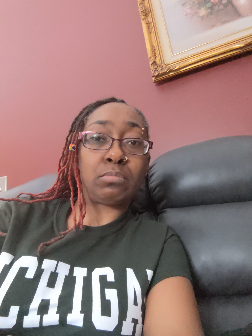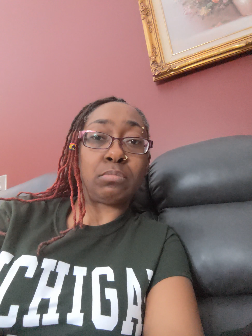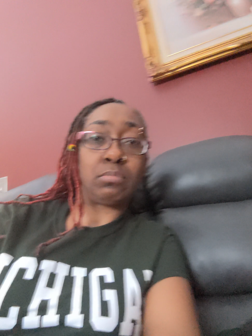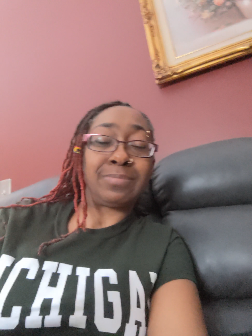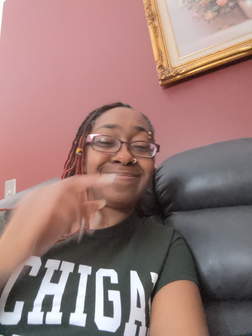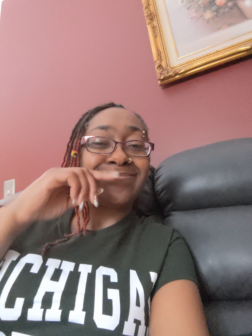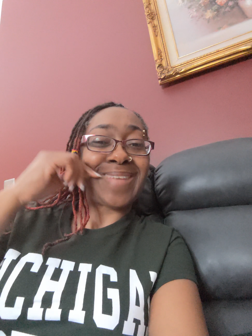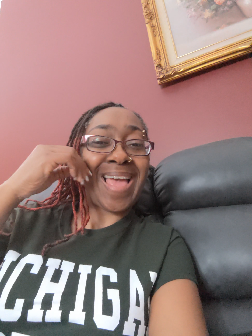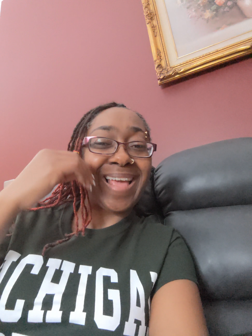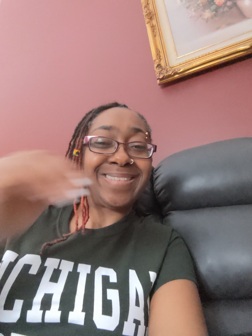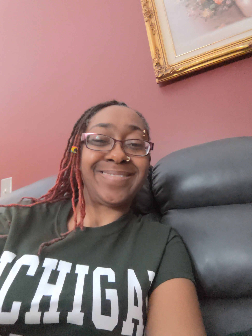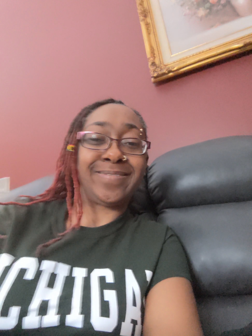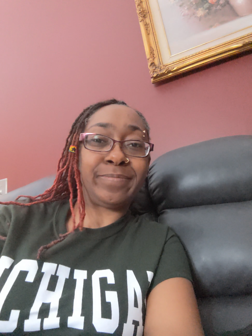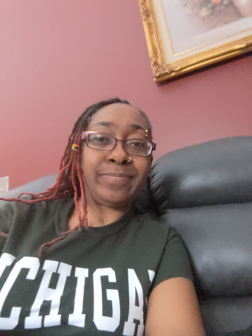smile